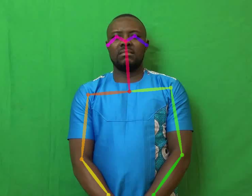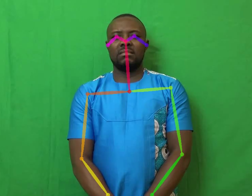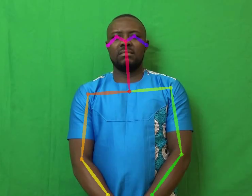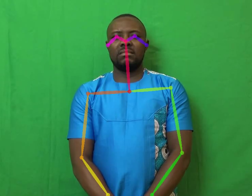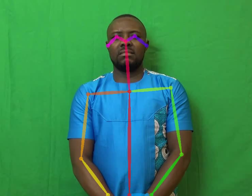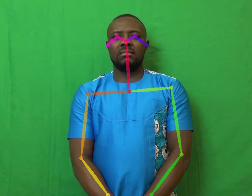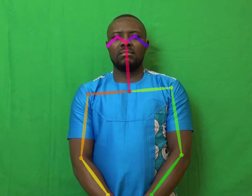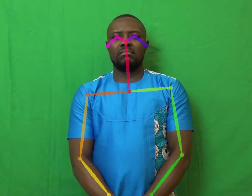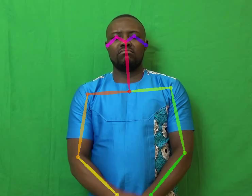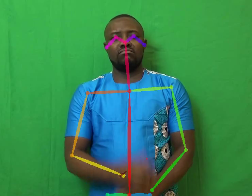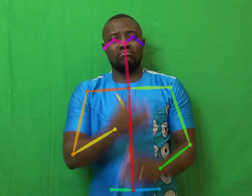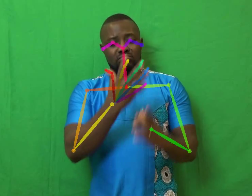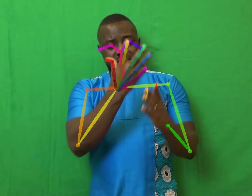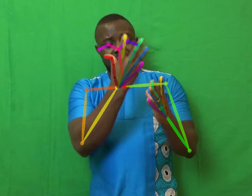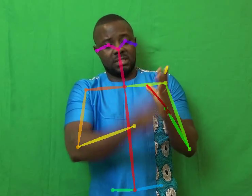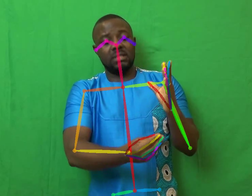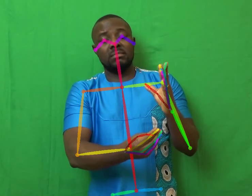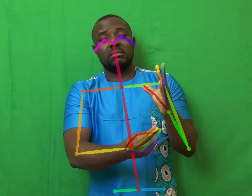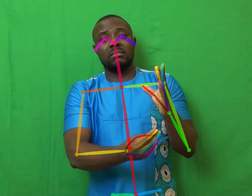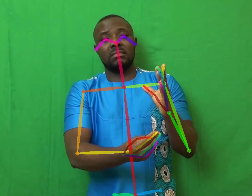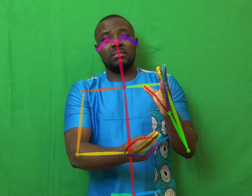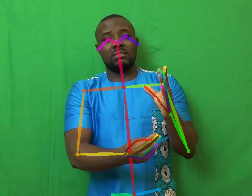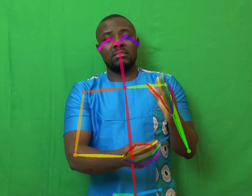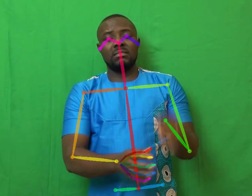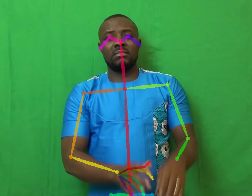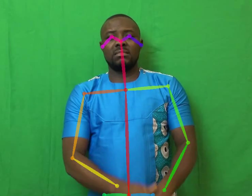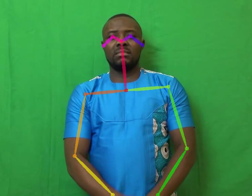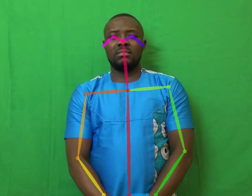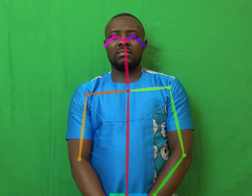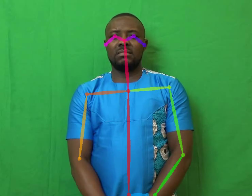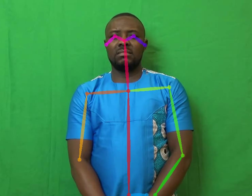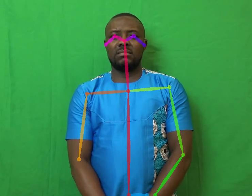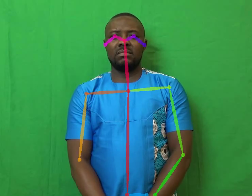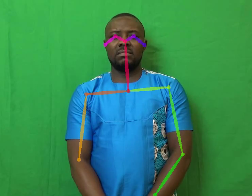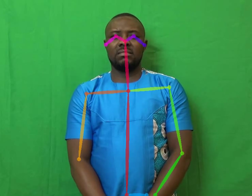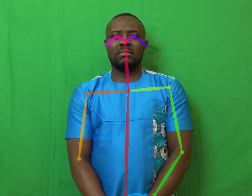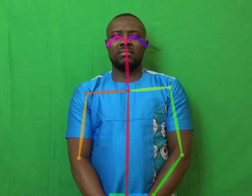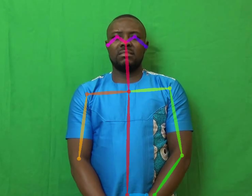absent